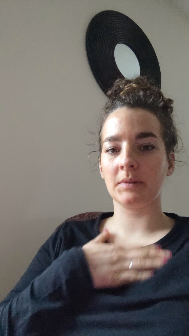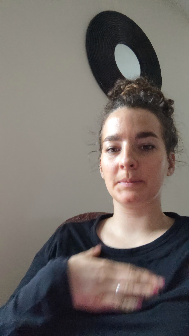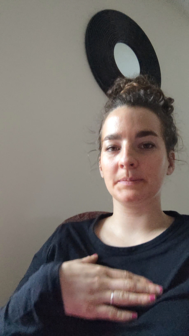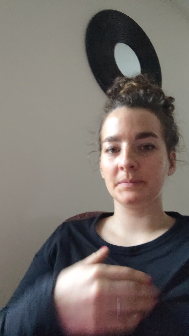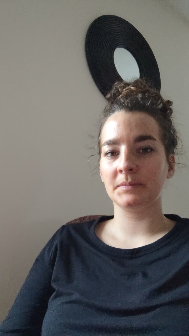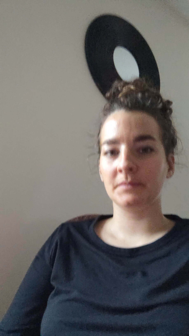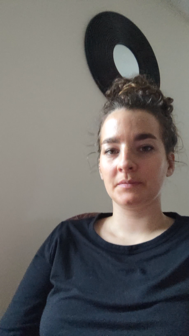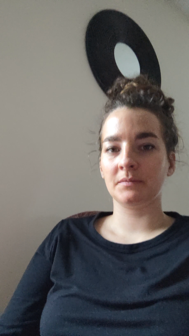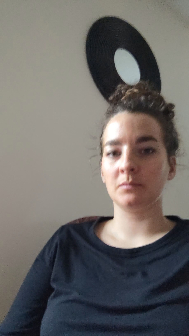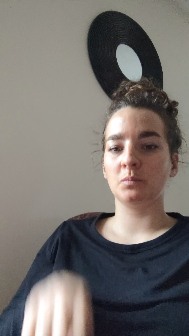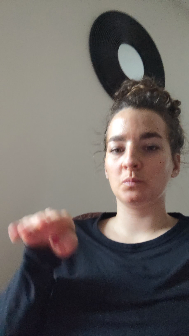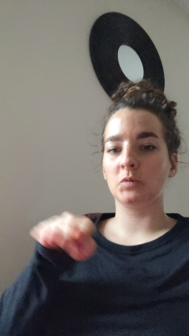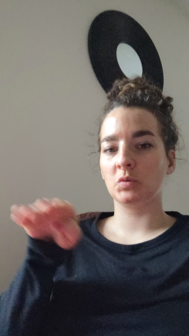boots